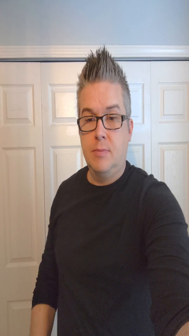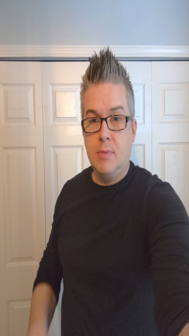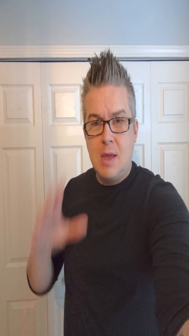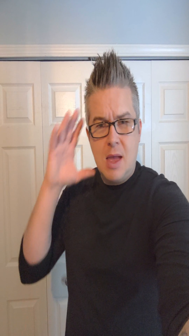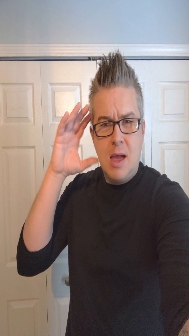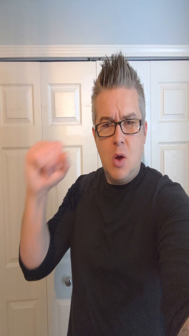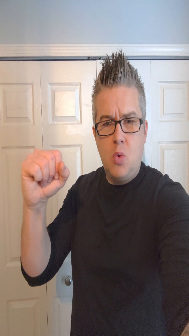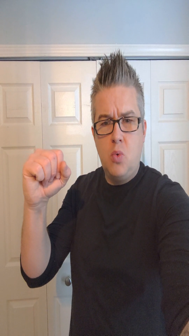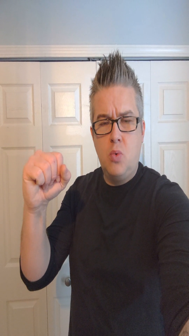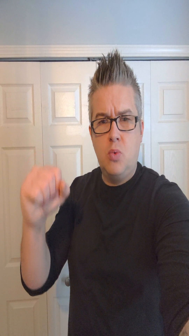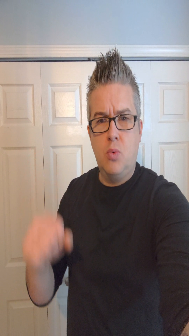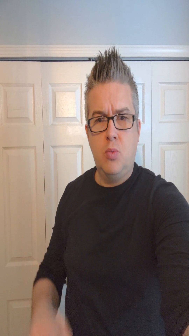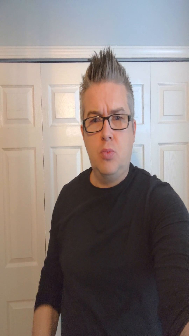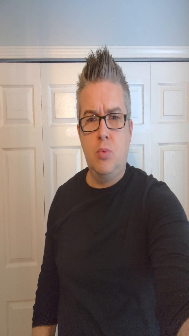loud